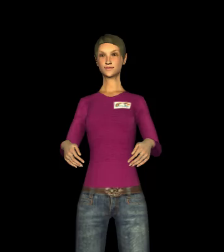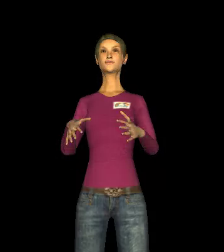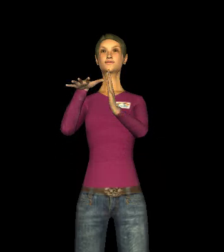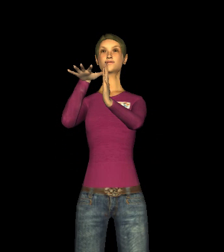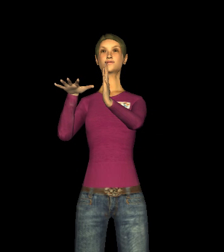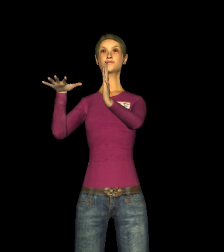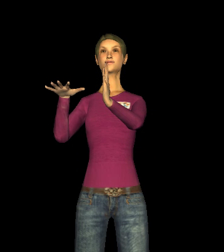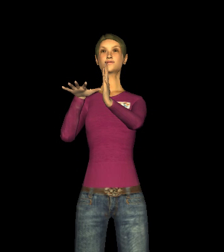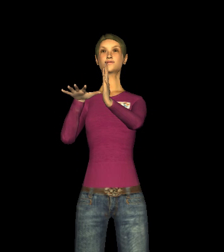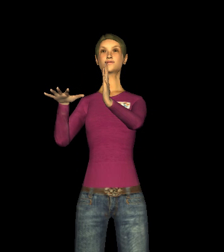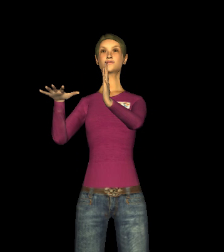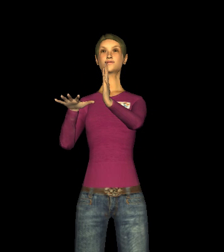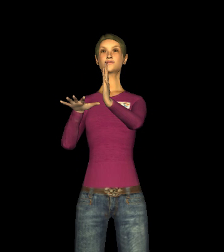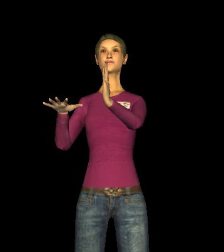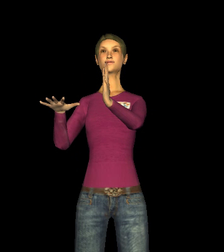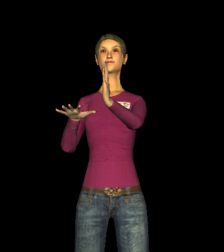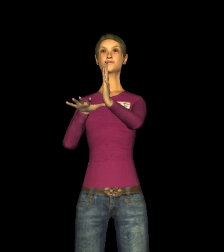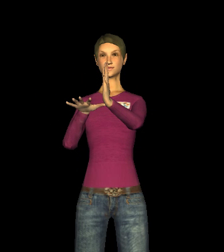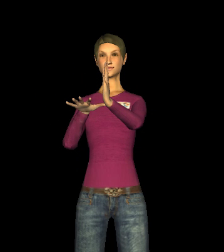خريف